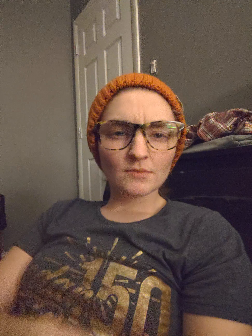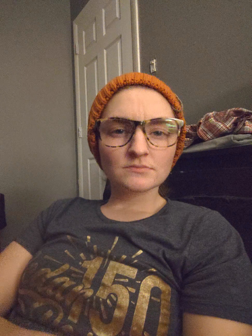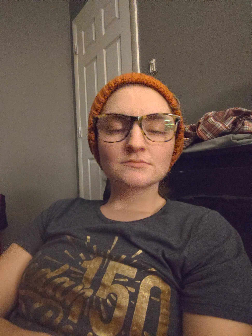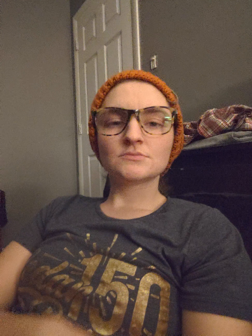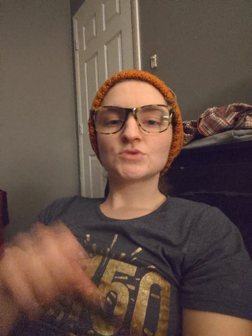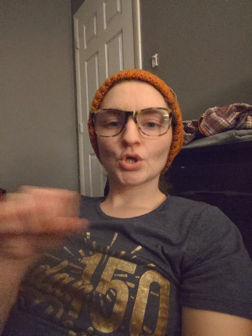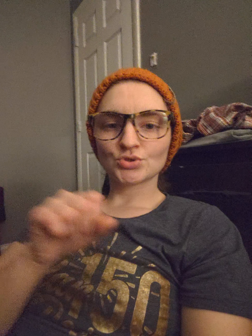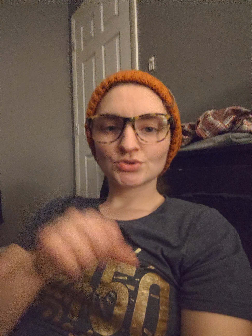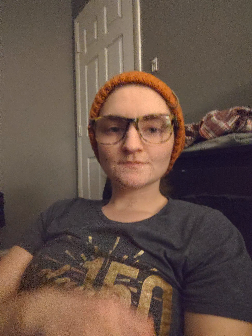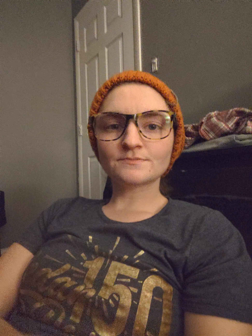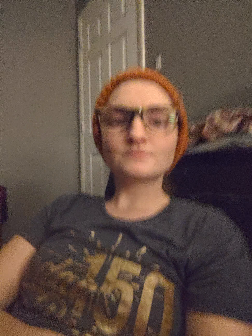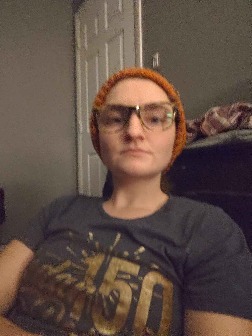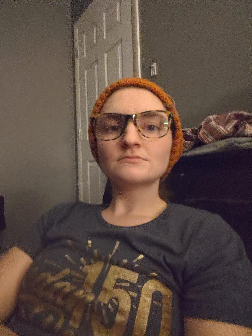shoe